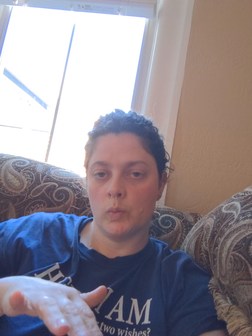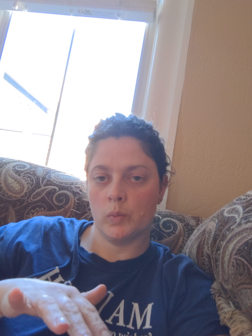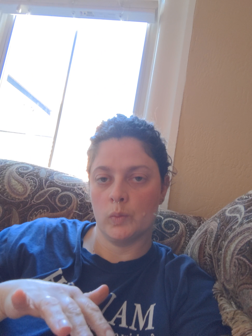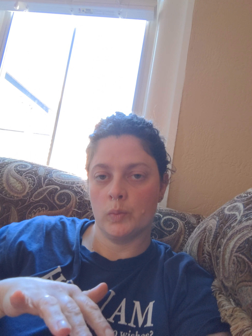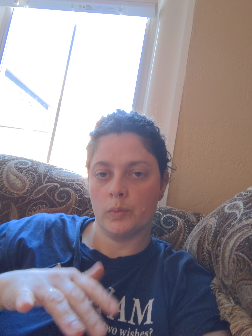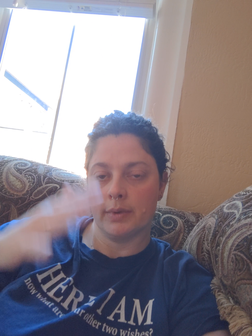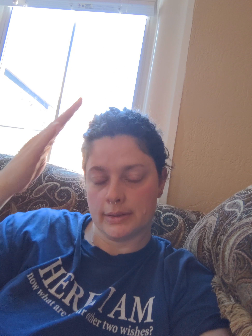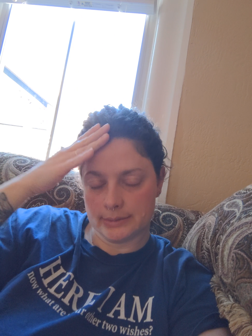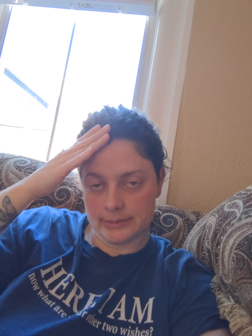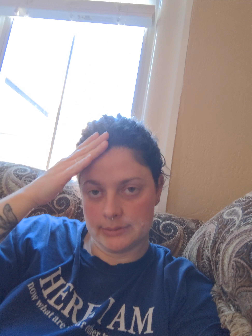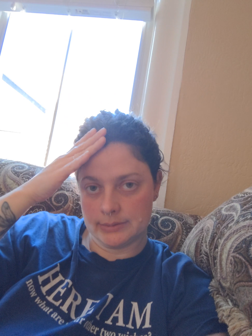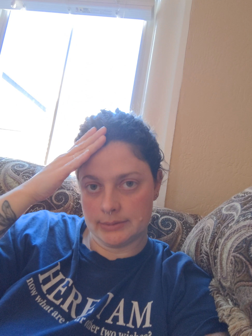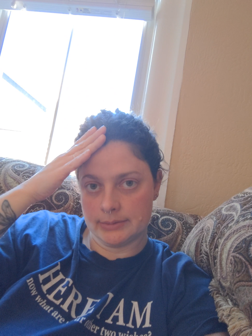hat